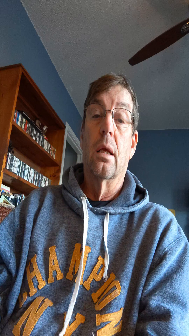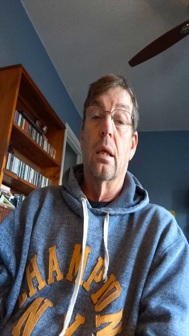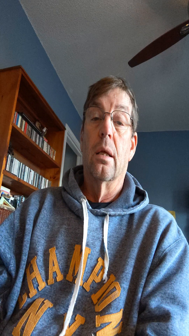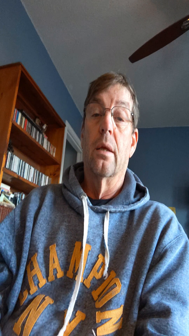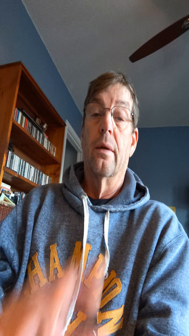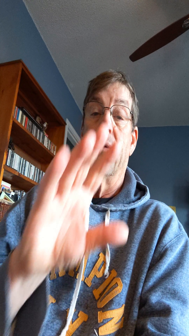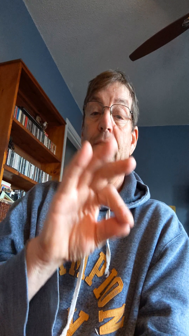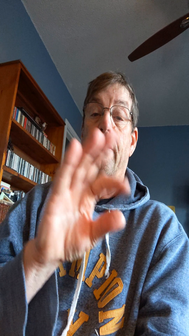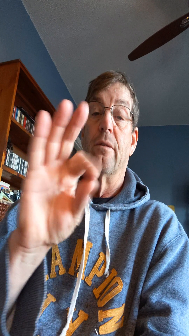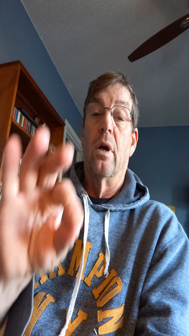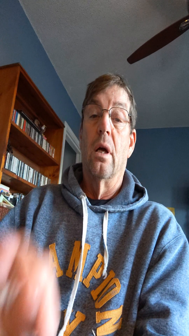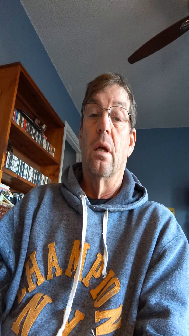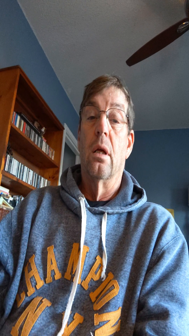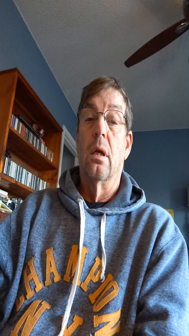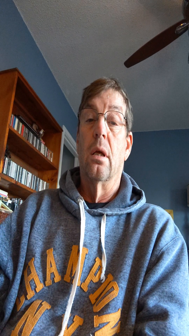french fries